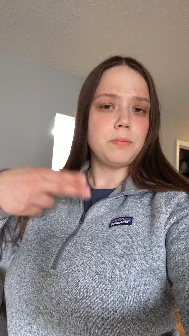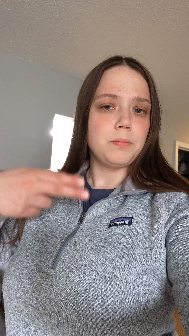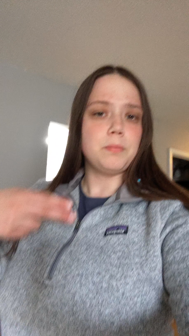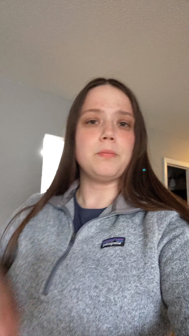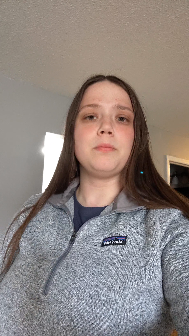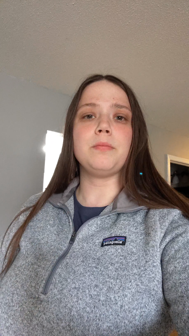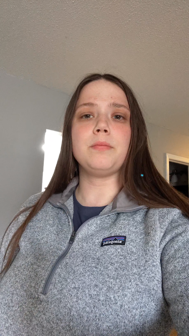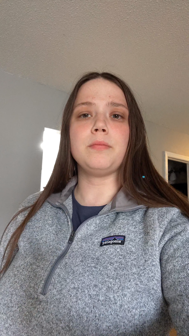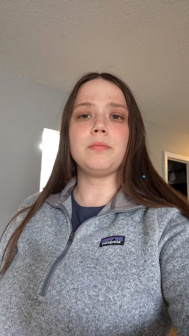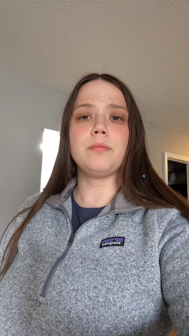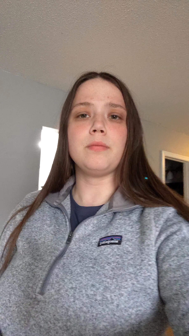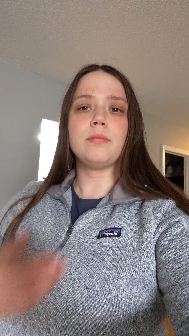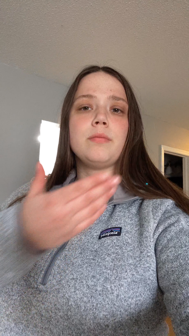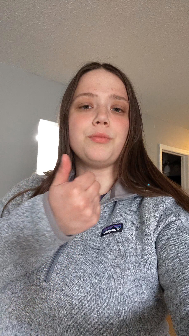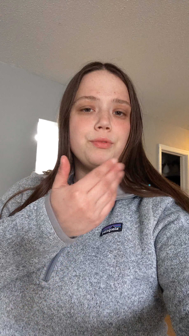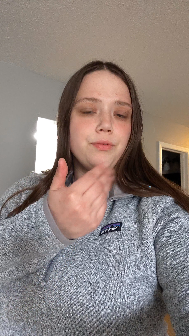butterfly